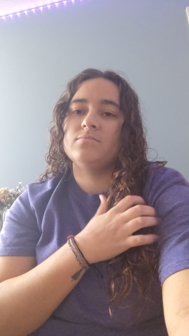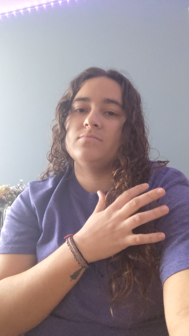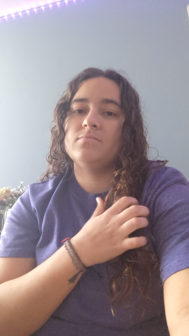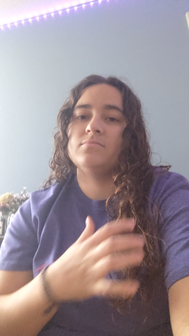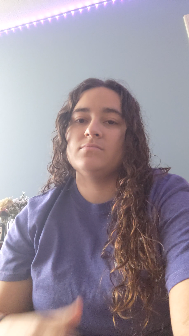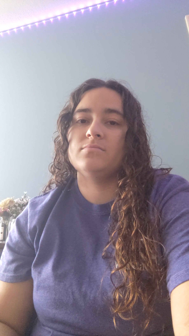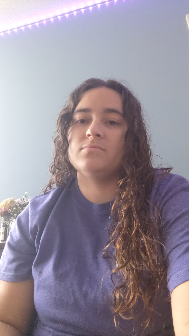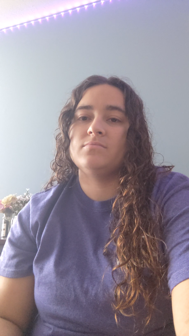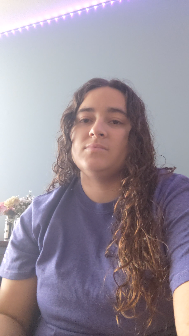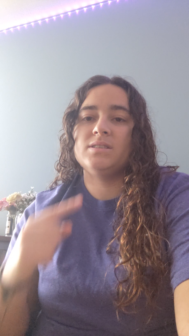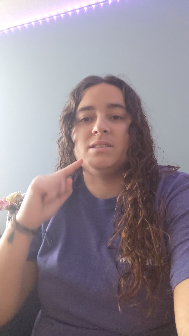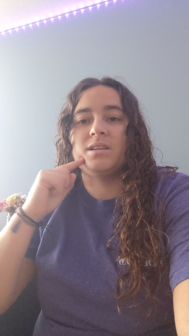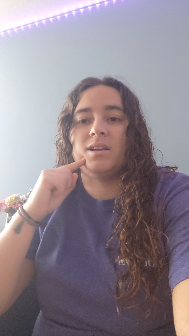candy